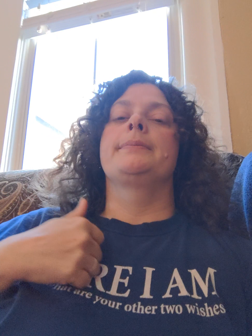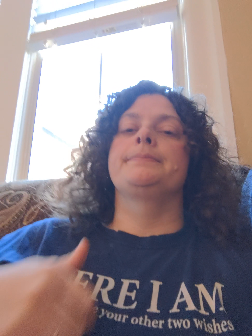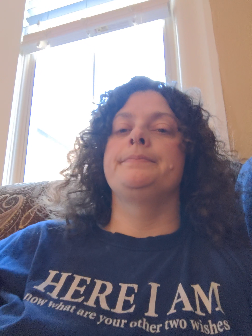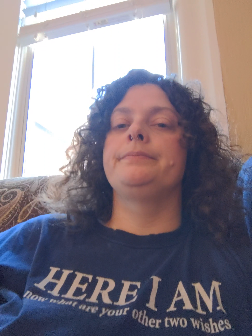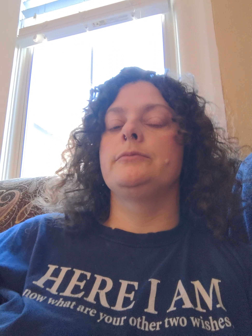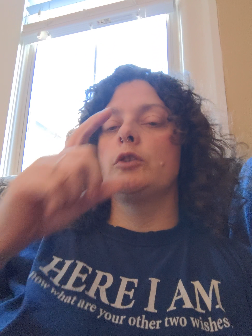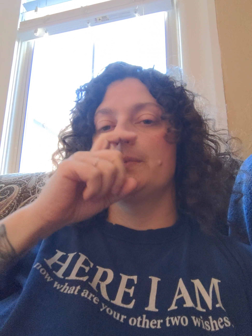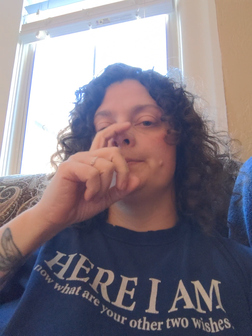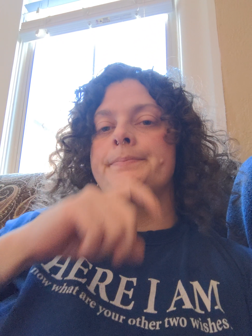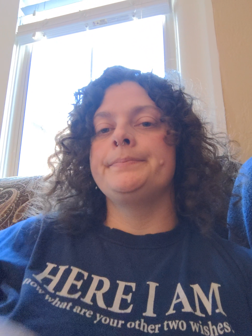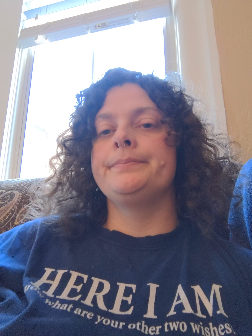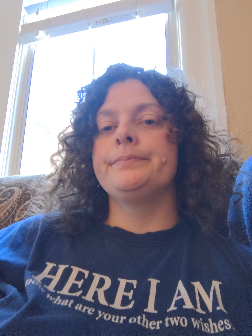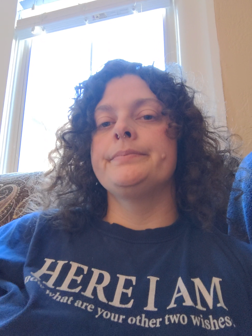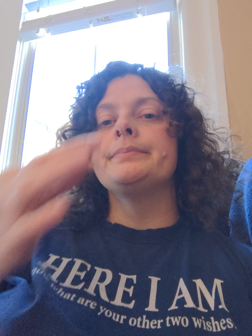doll